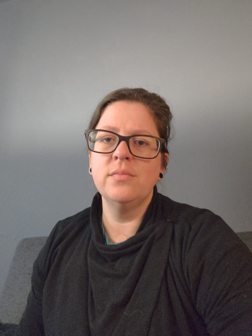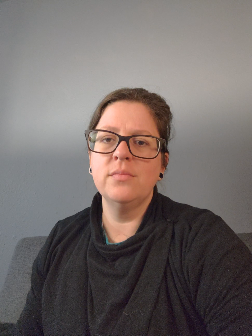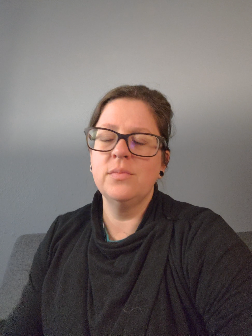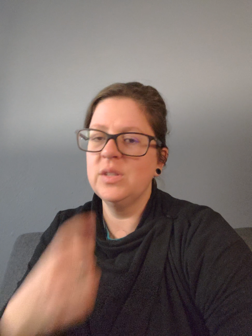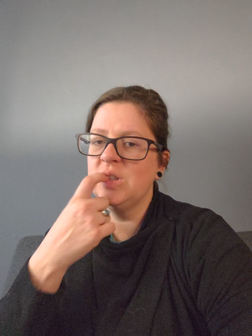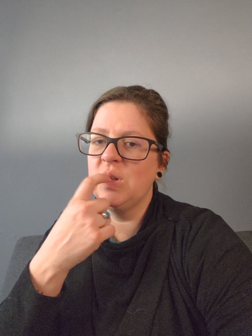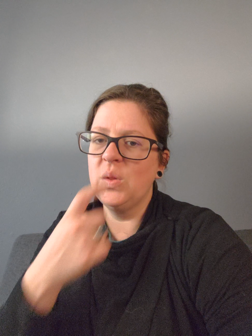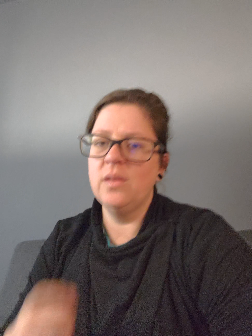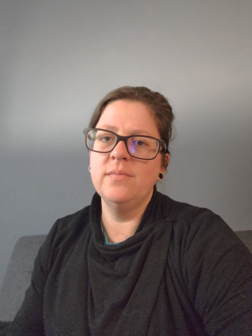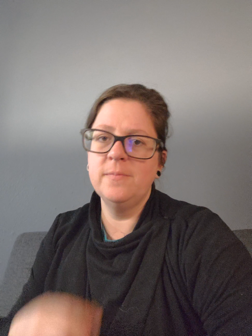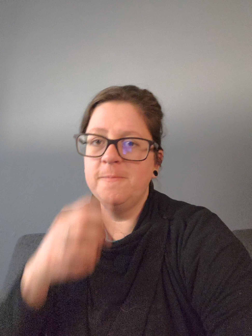tooth